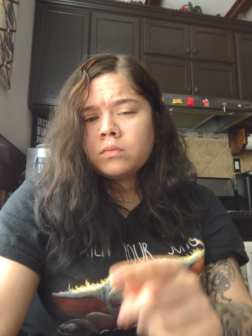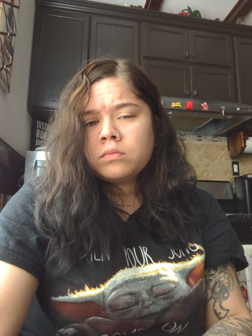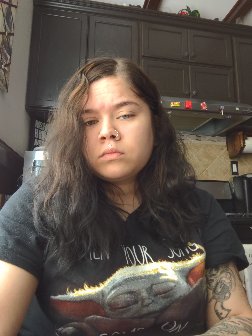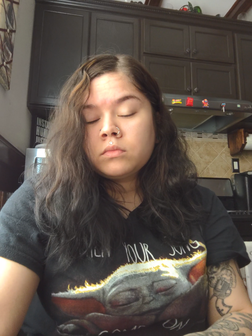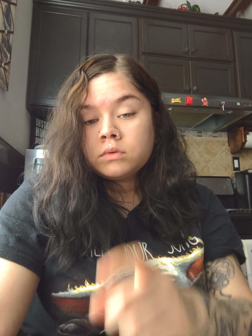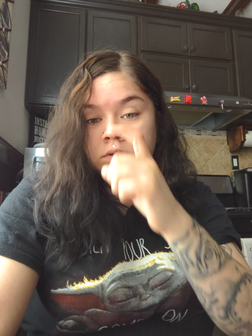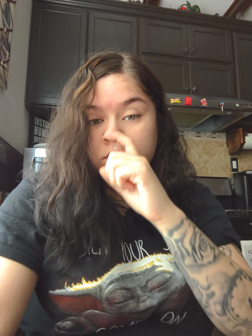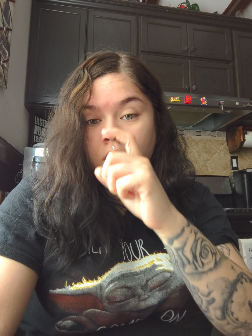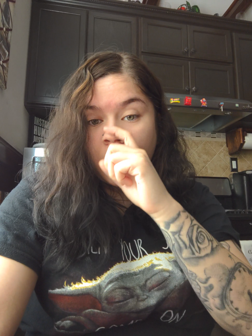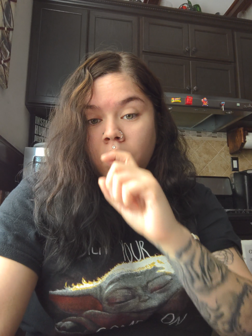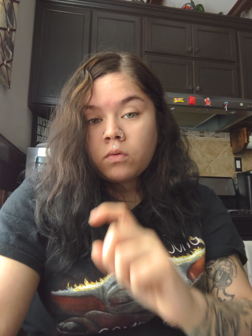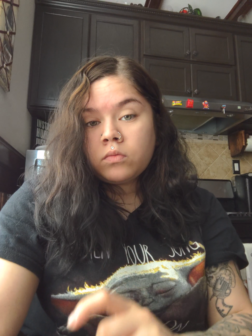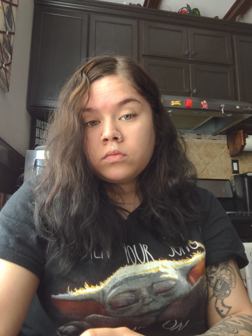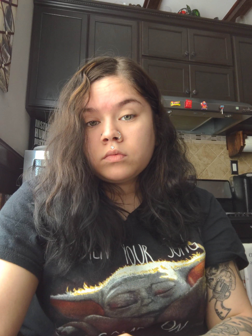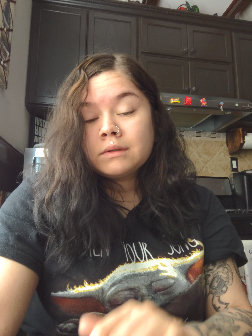doll